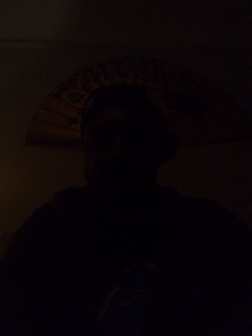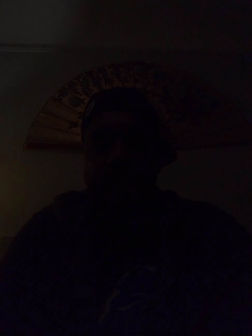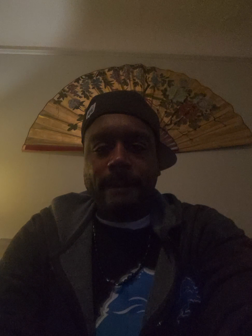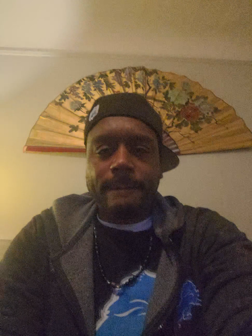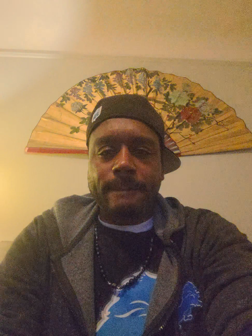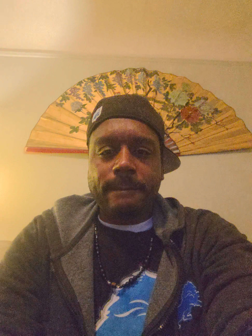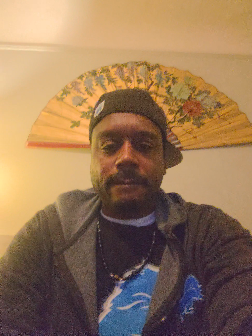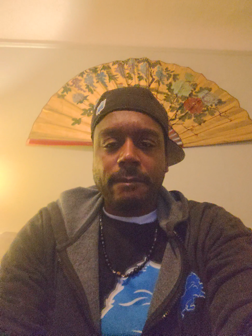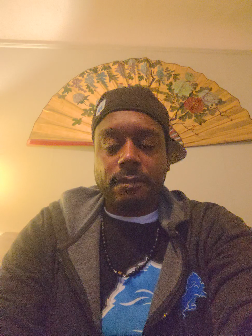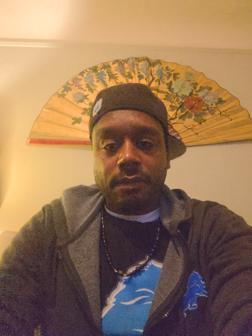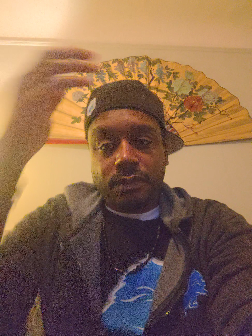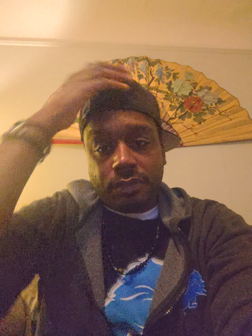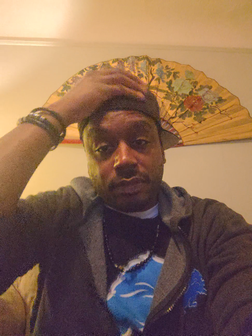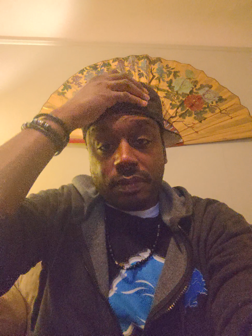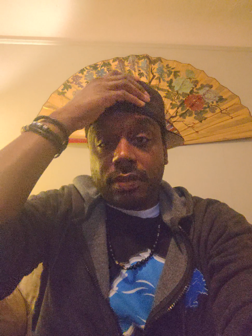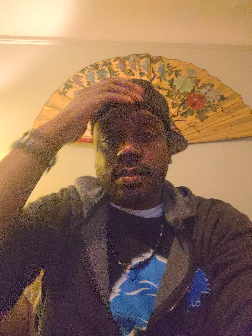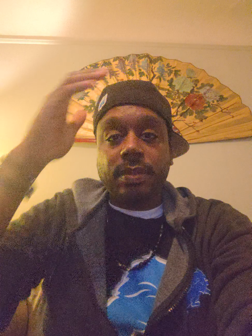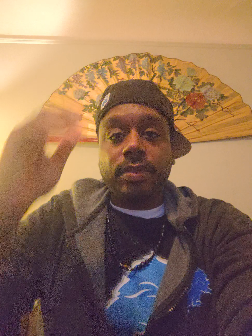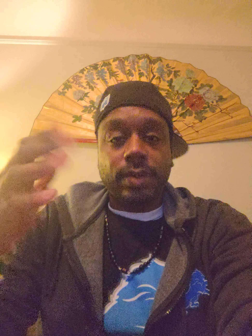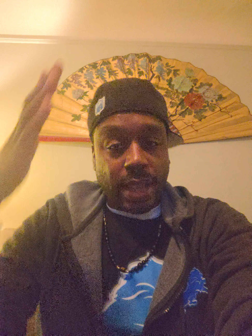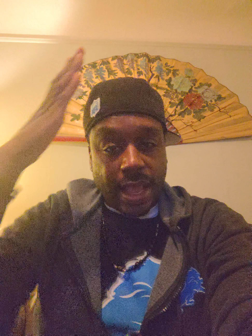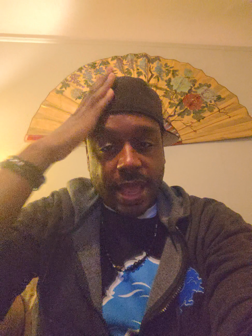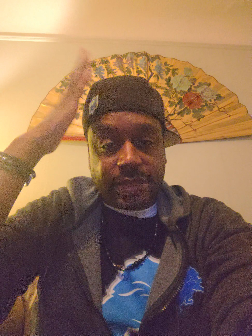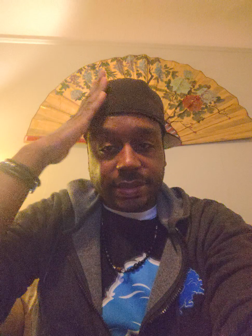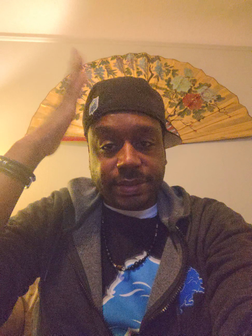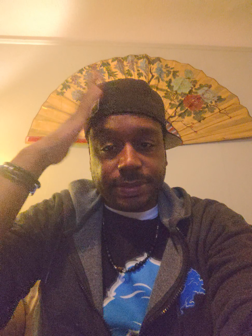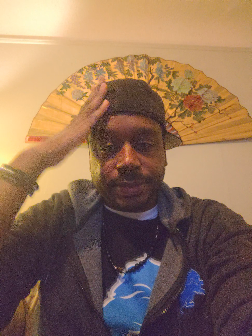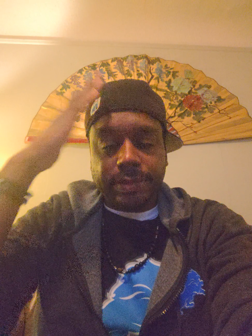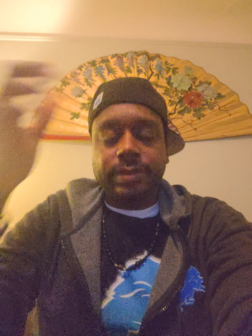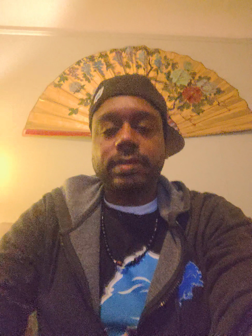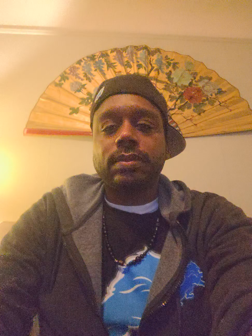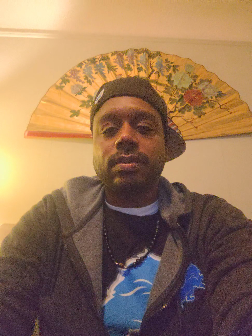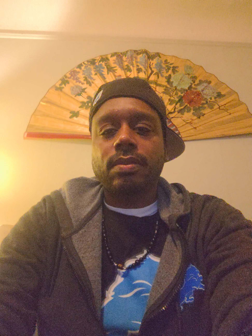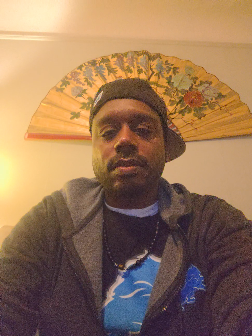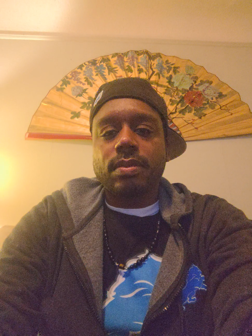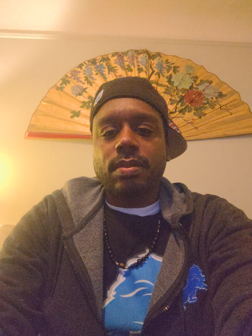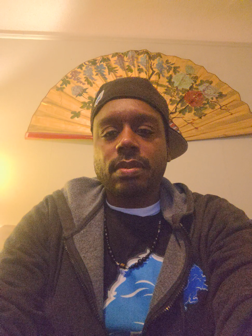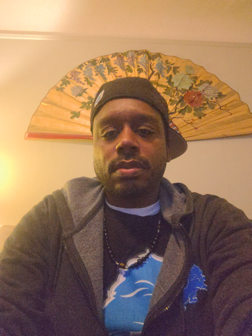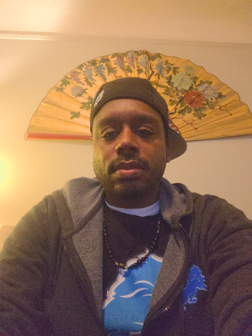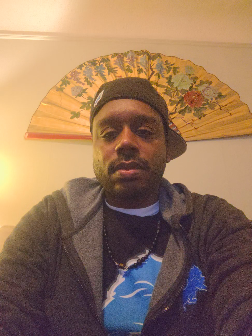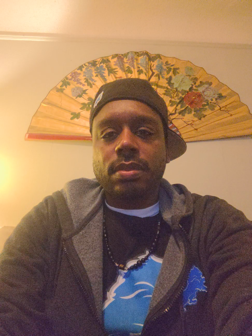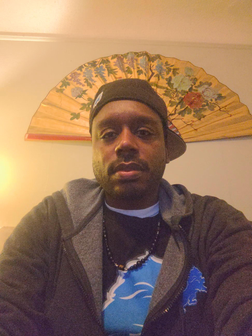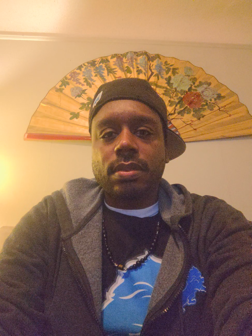hat